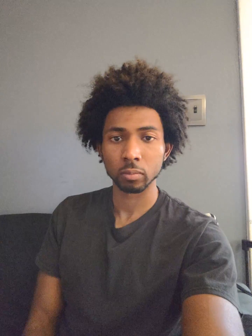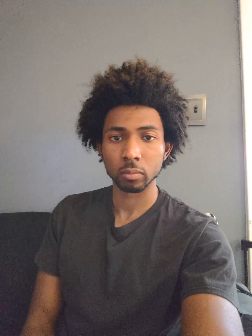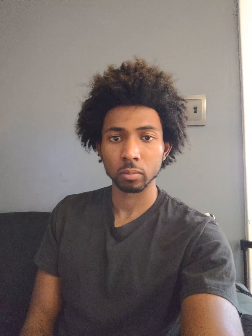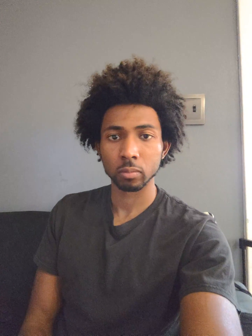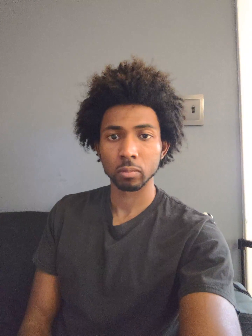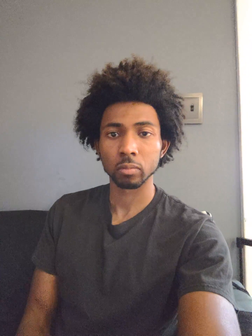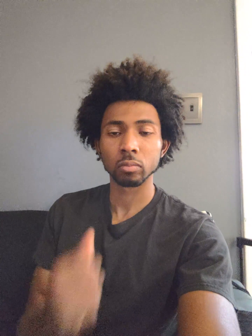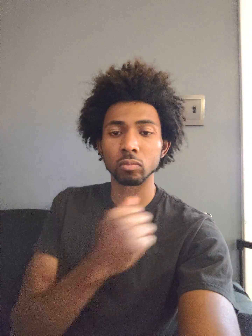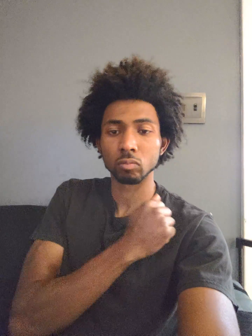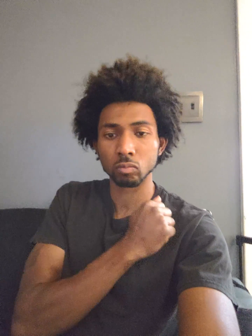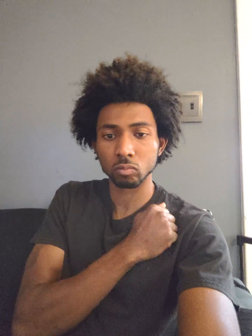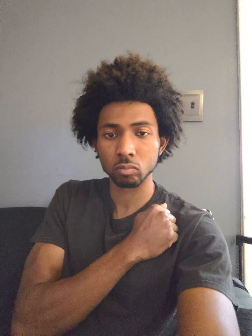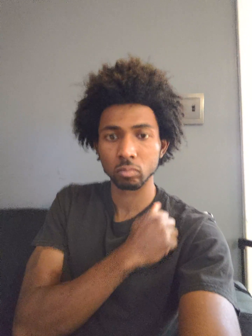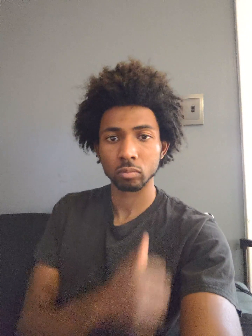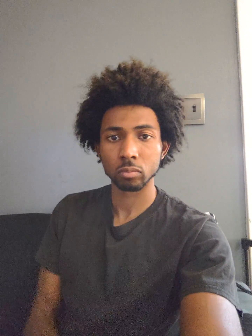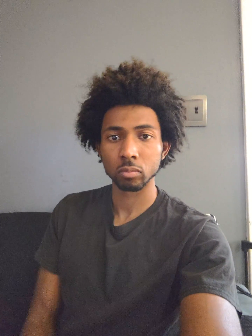hug